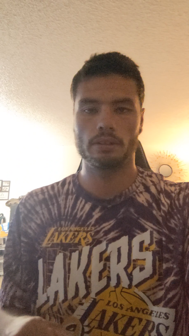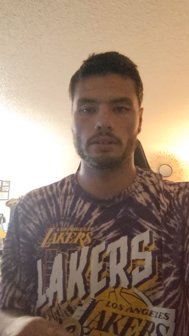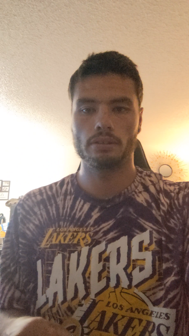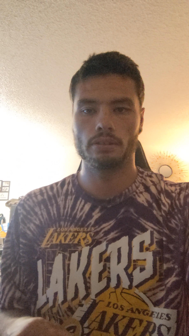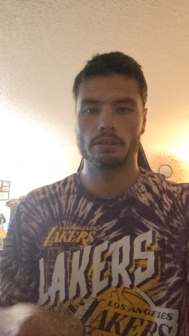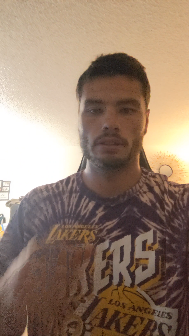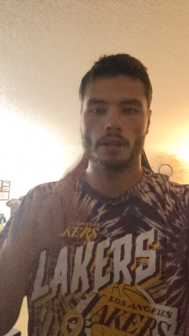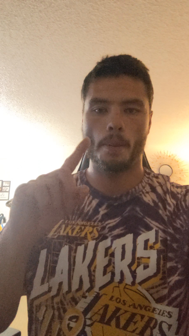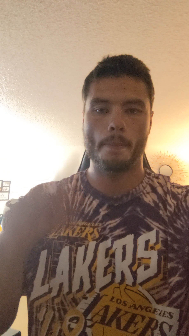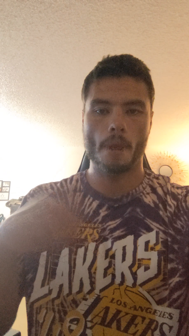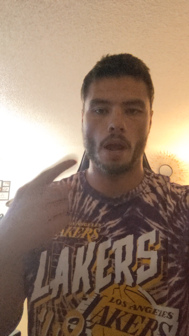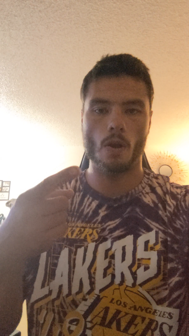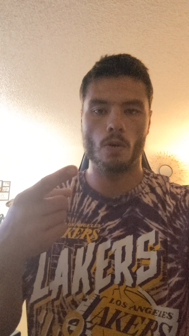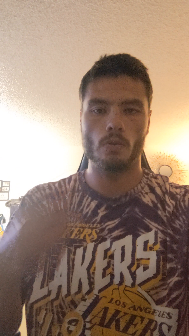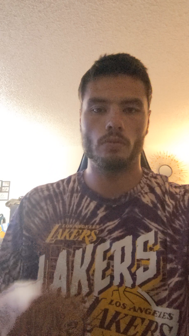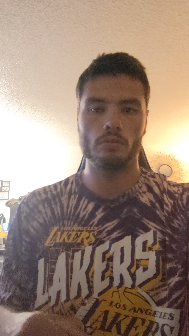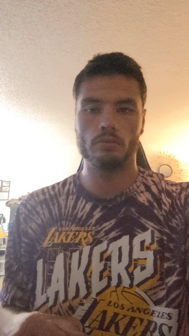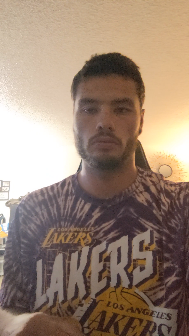about